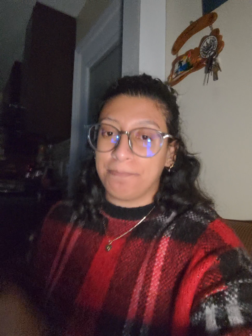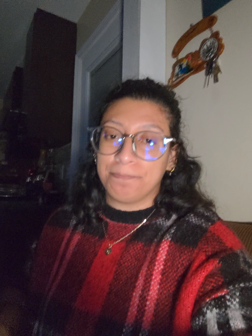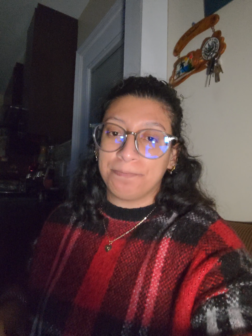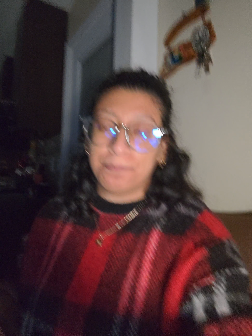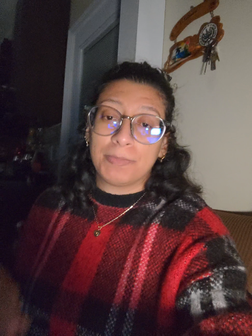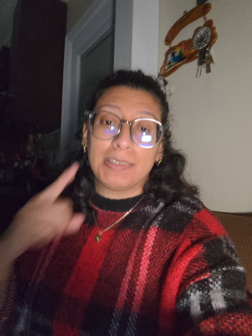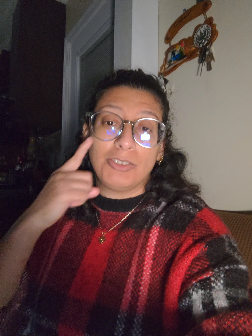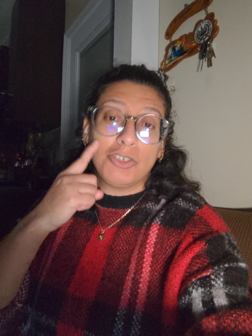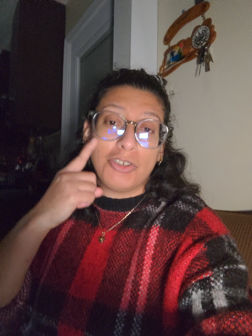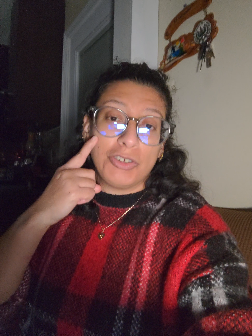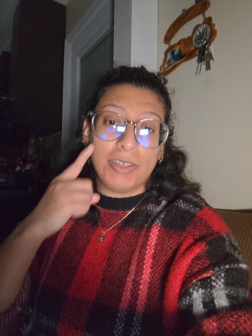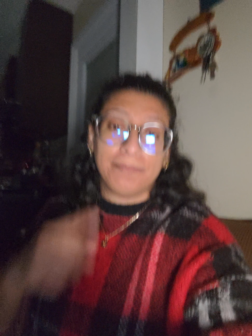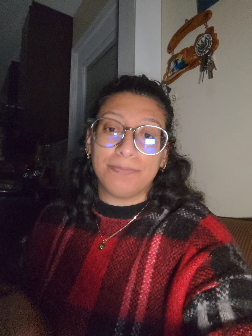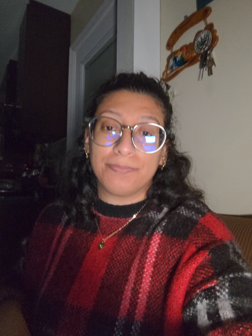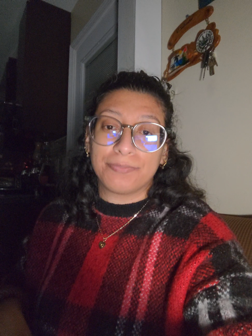cheek